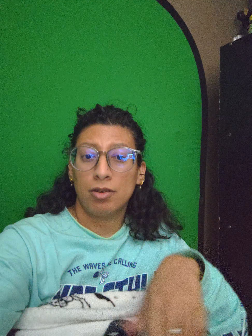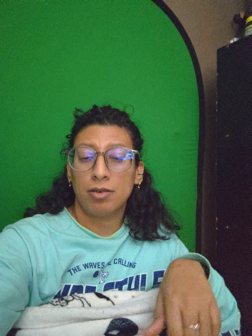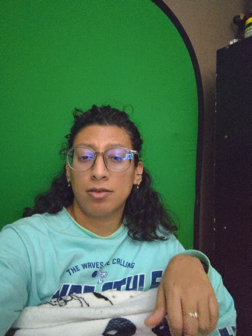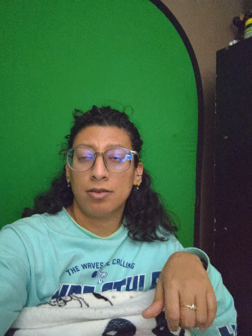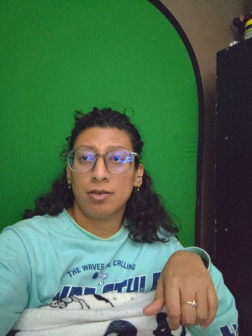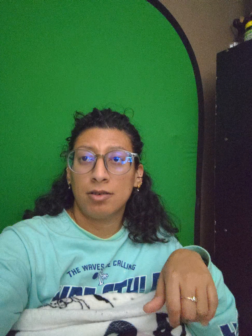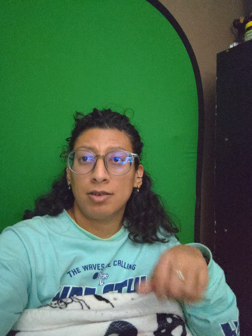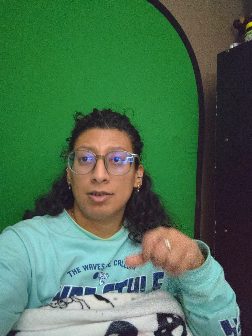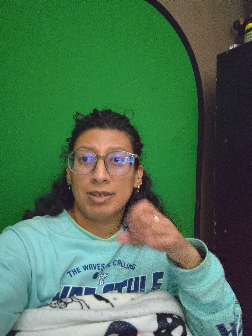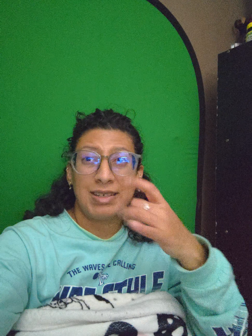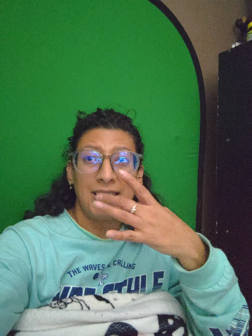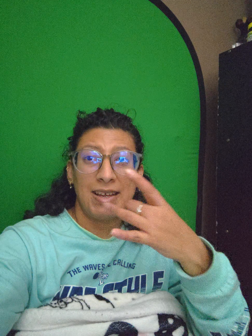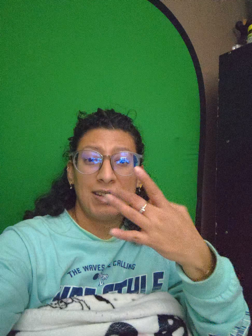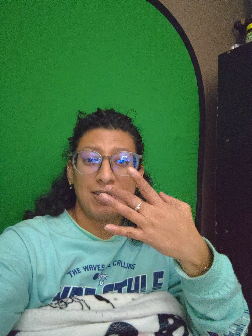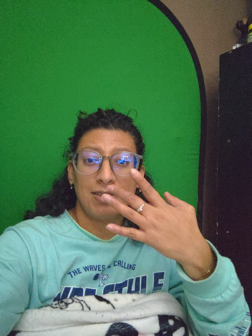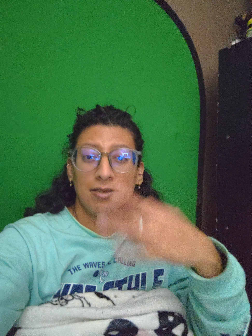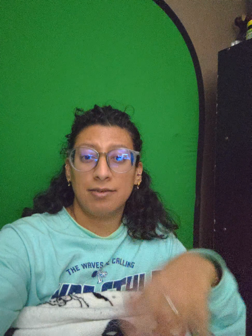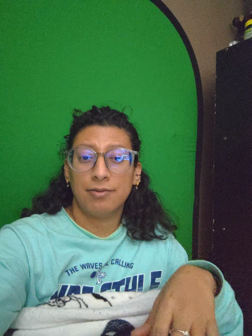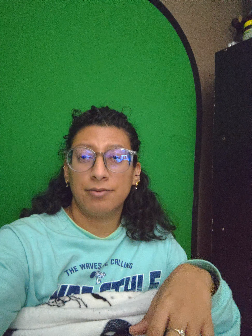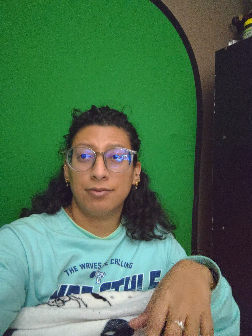snack